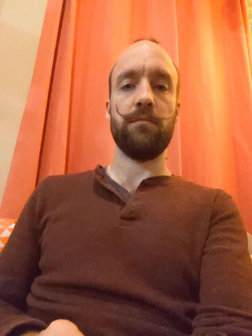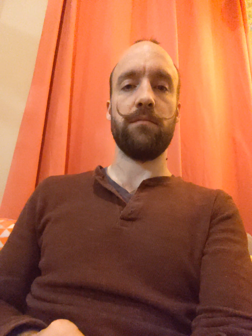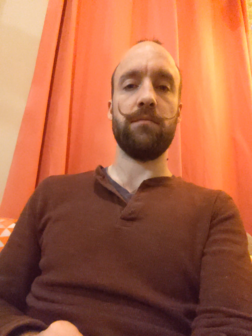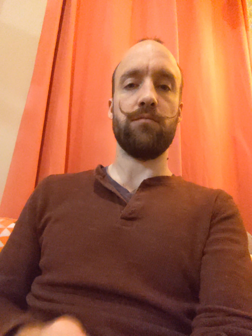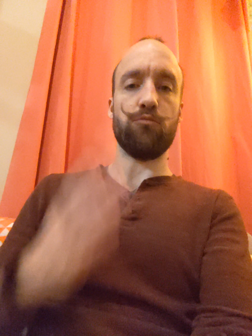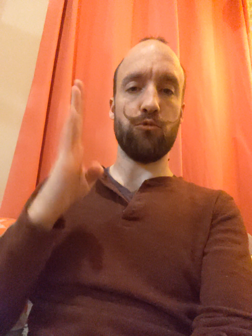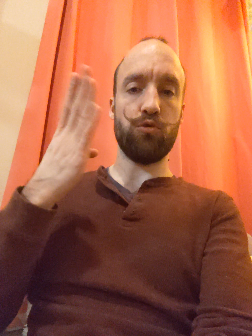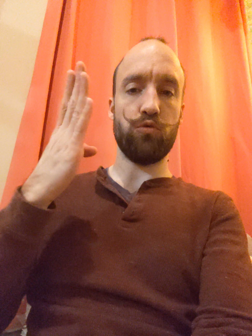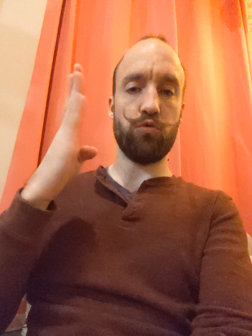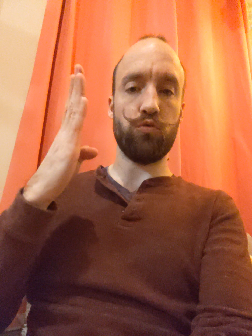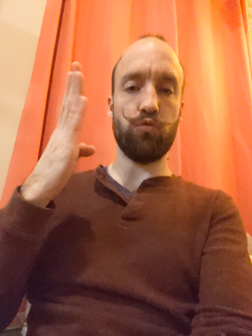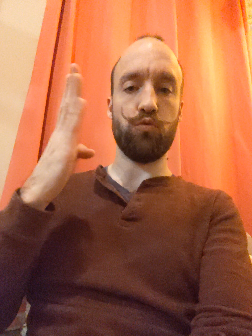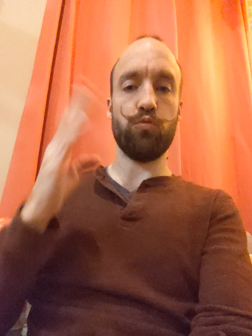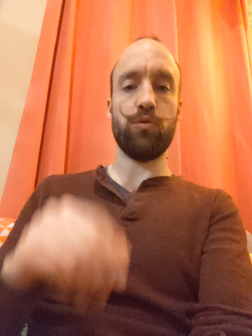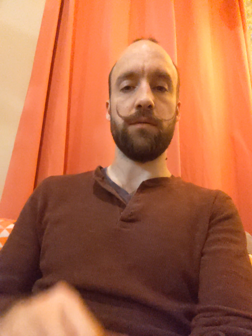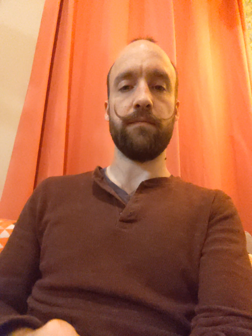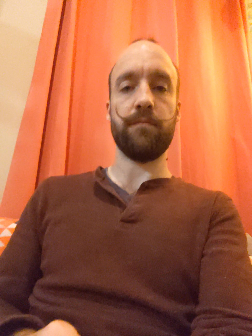blue